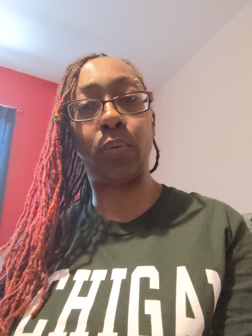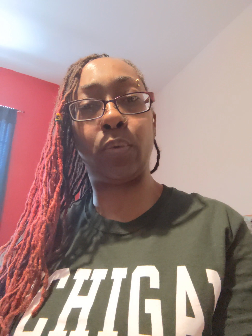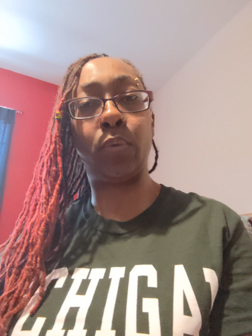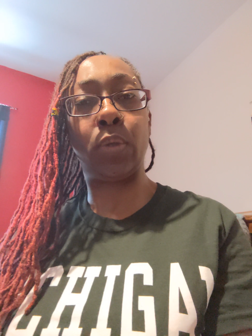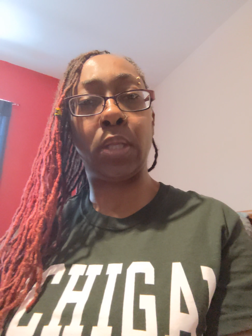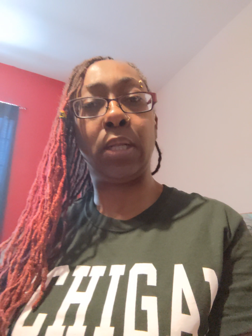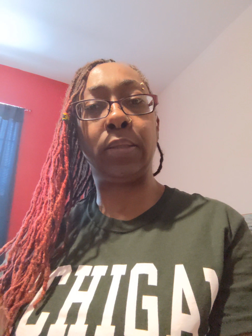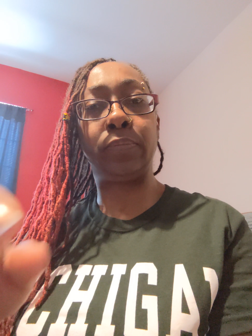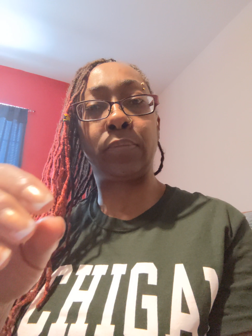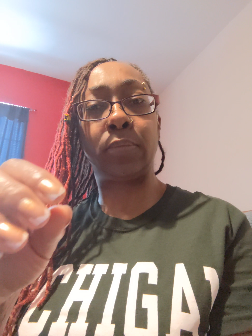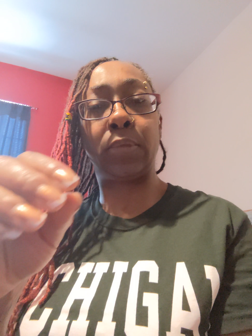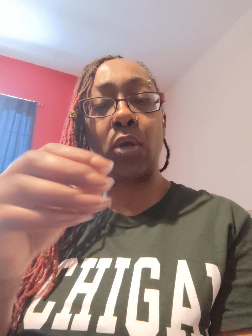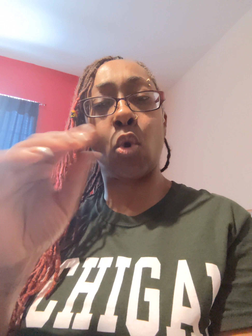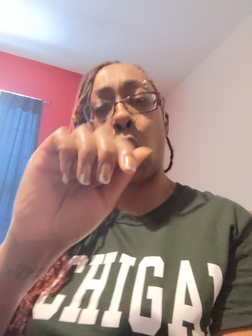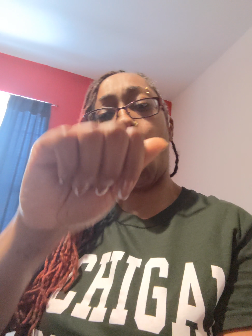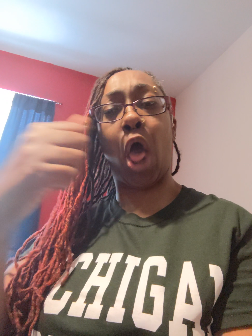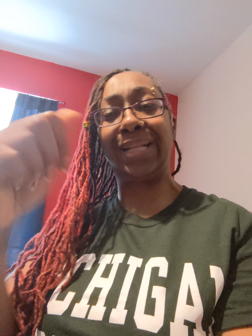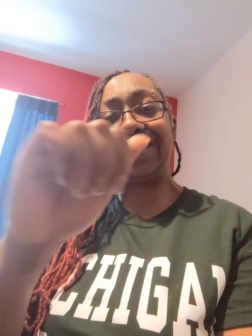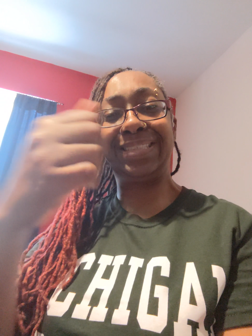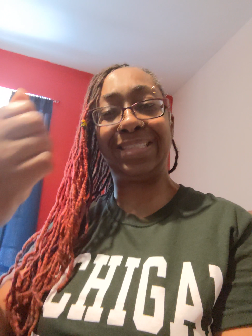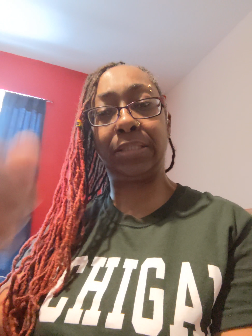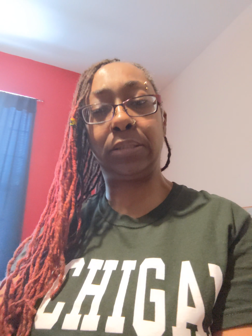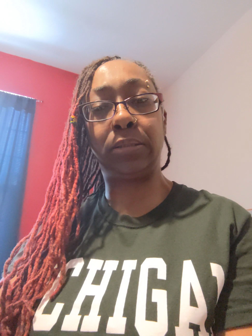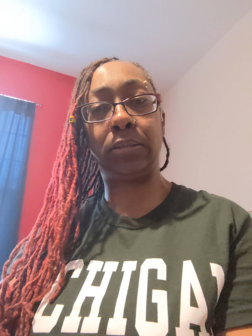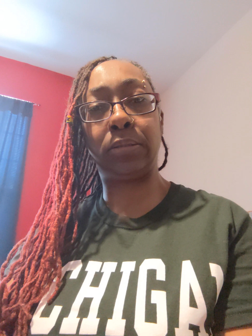closet